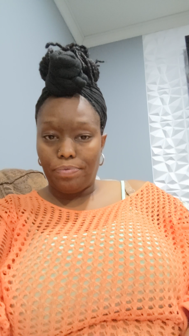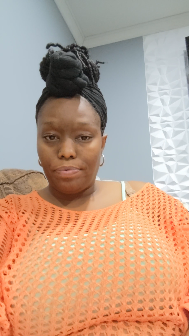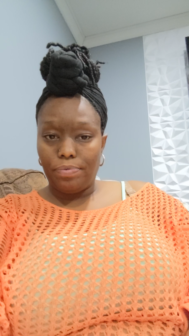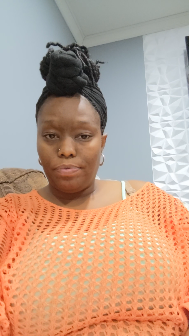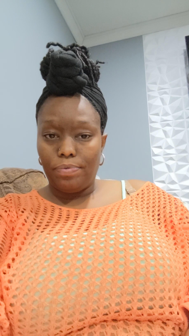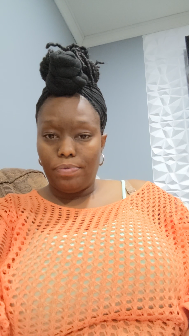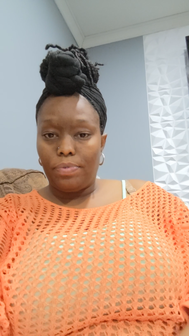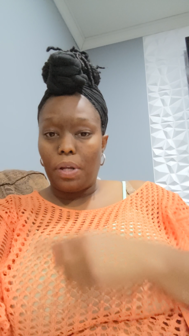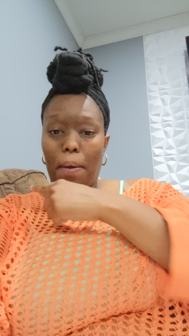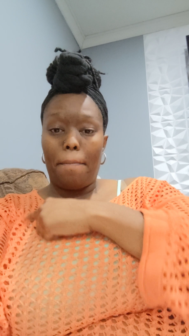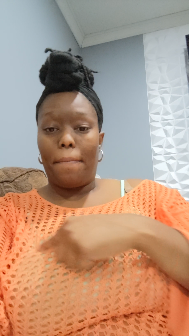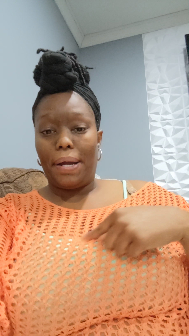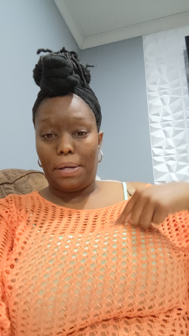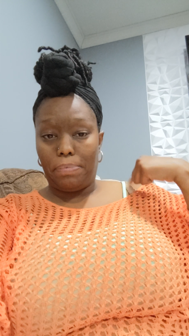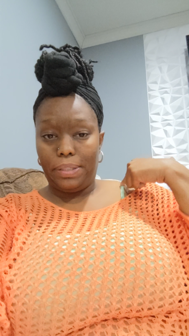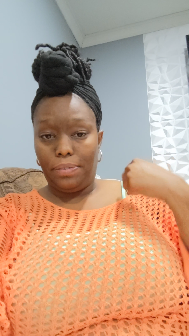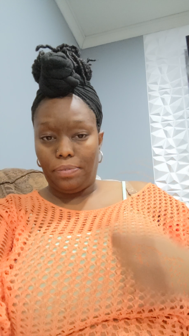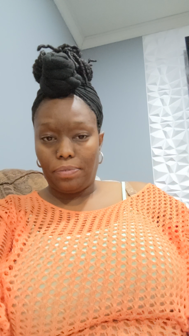bib